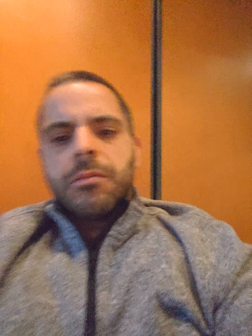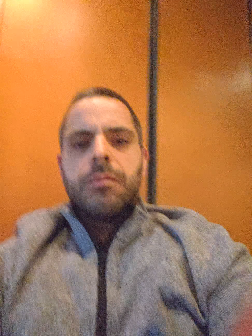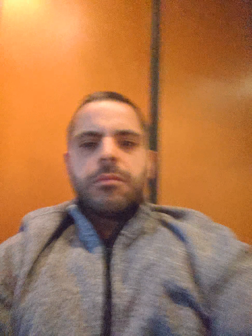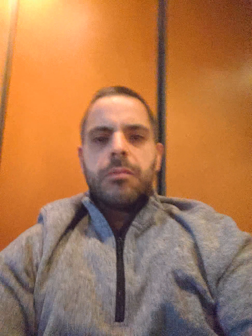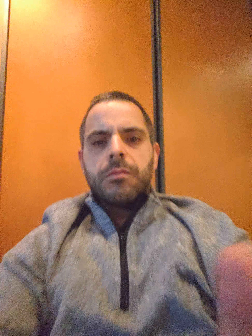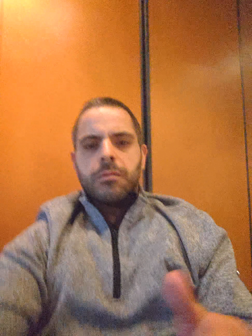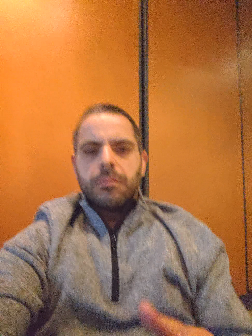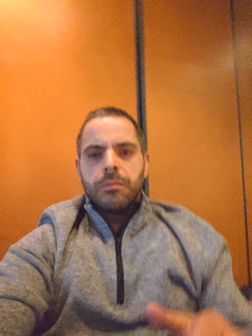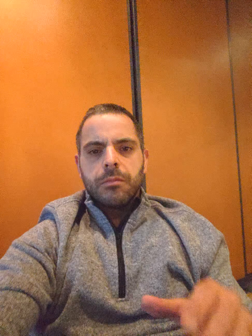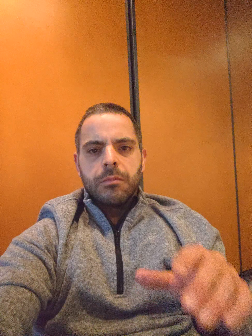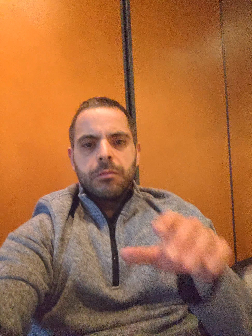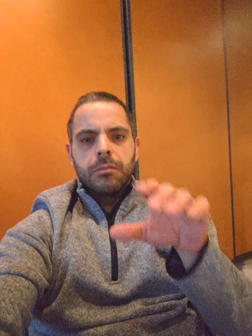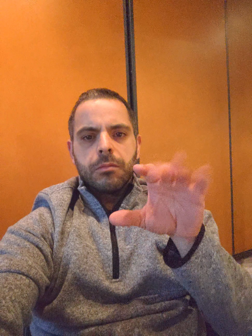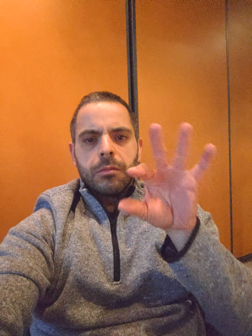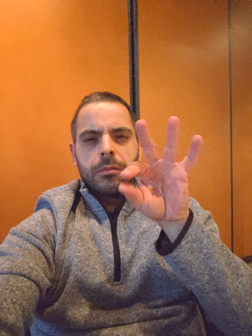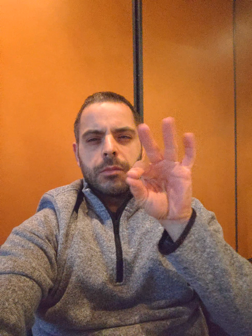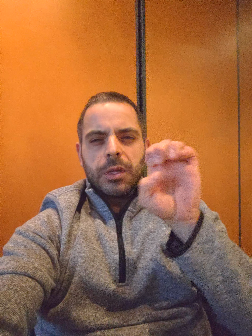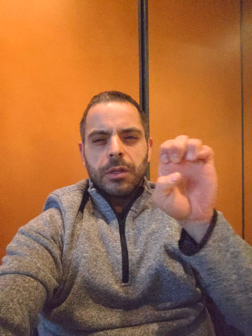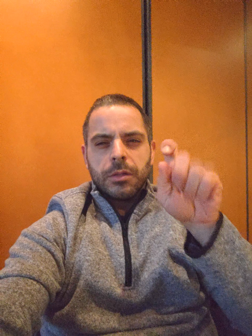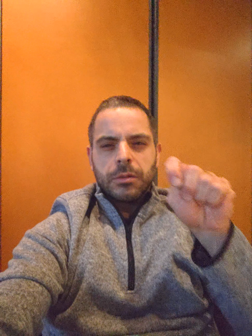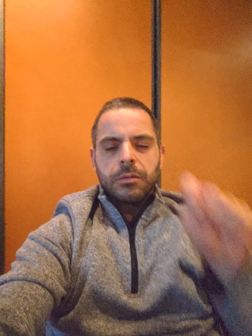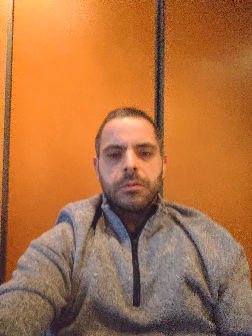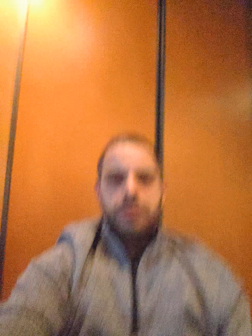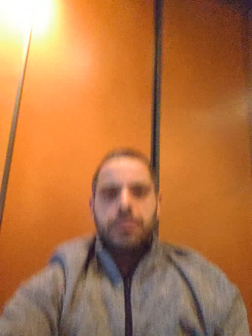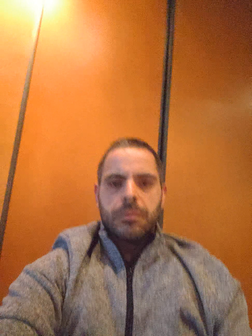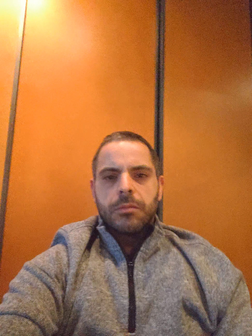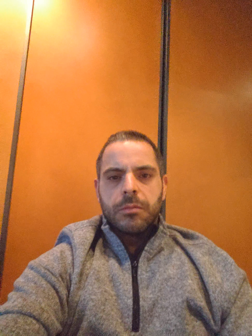feet